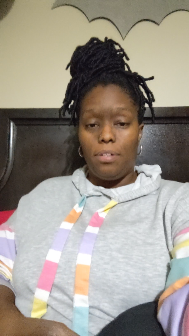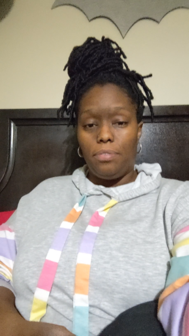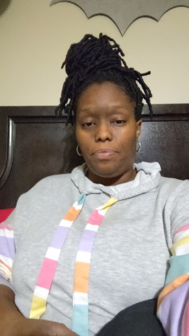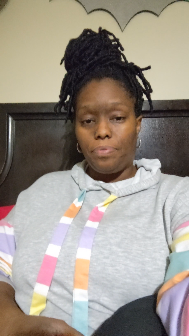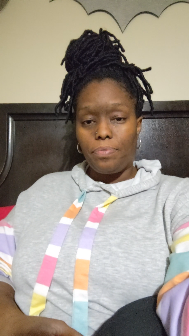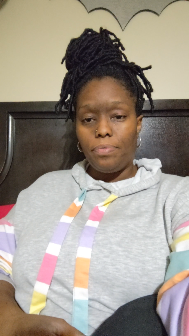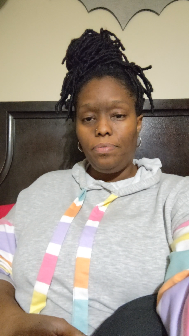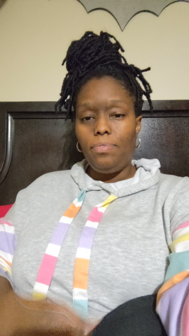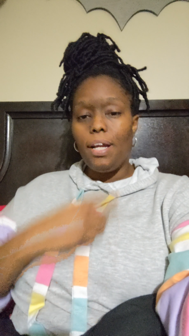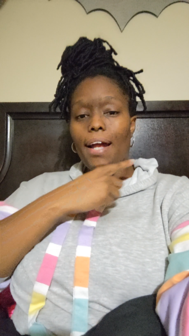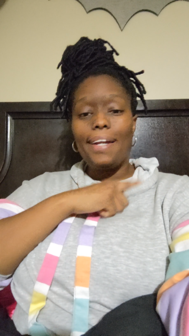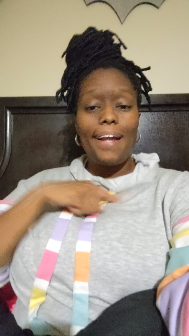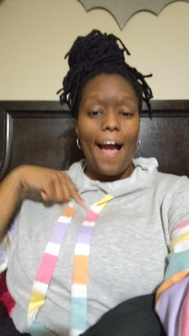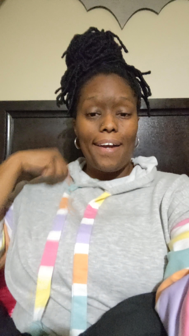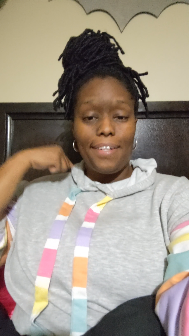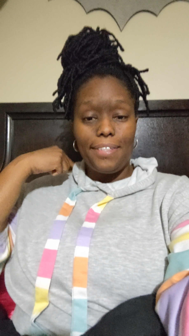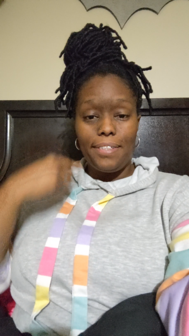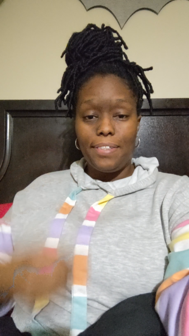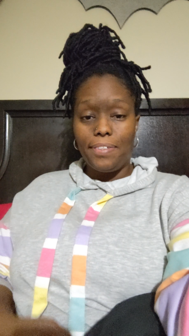necklace